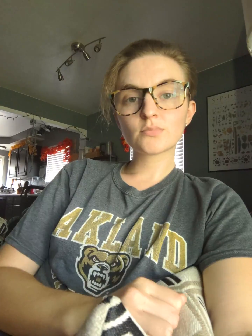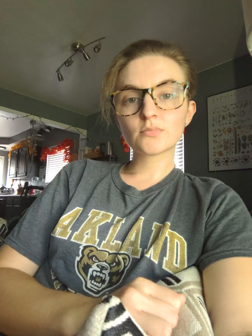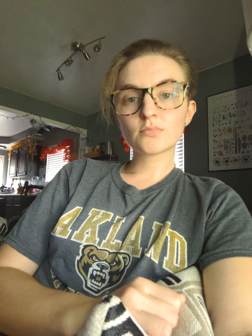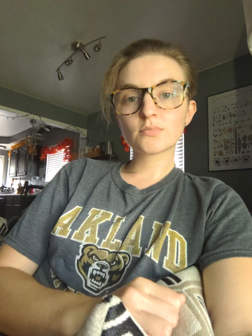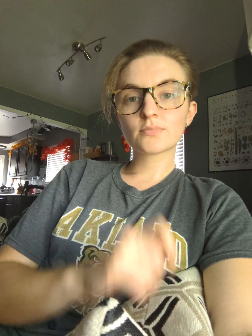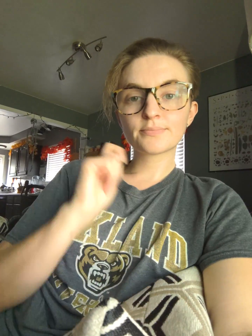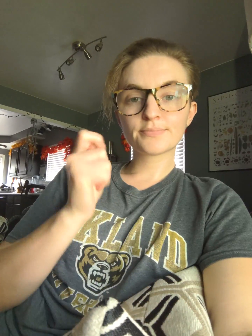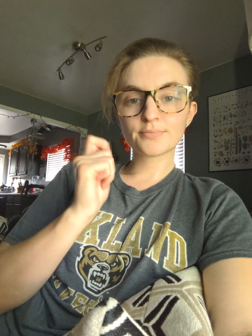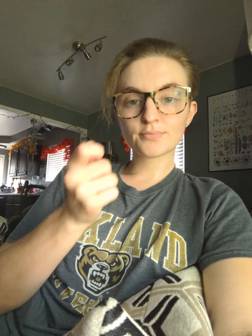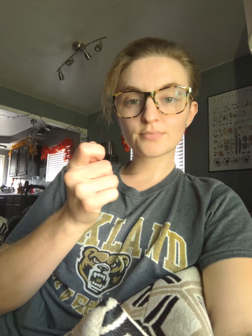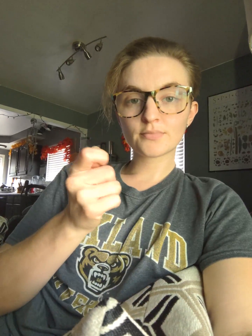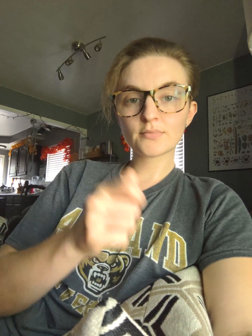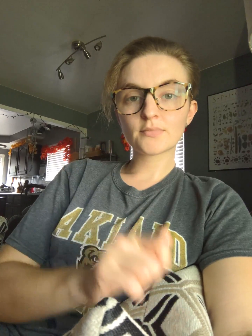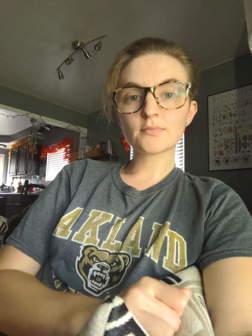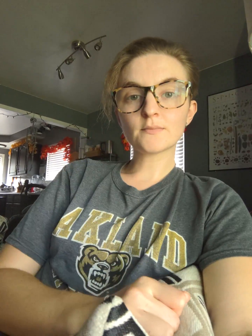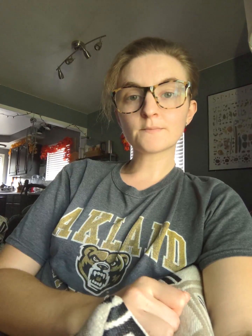bat